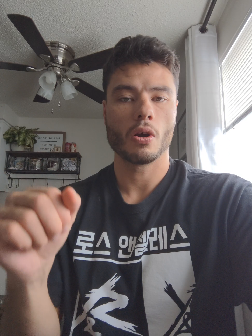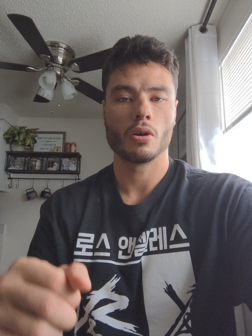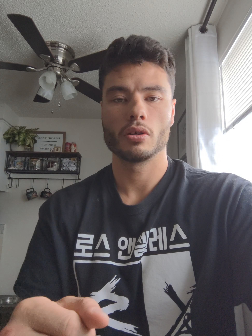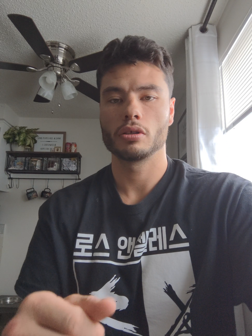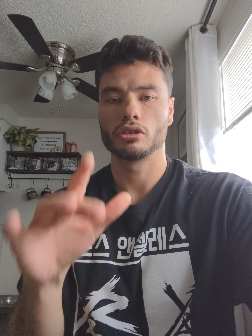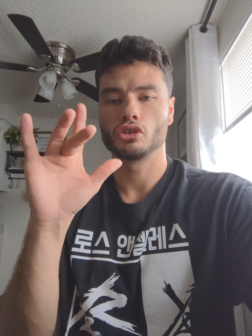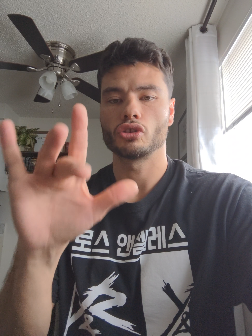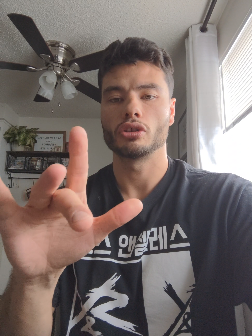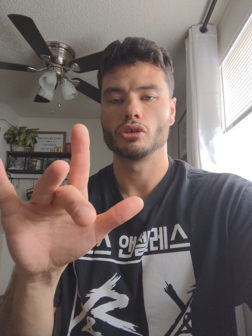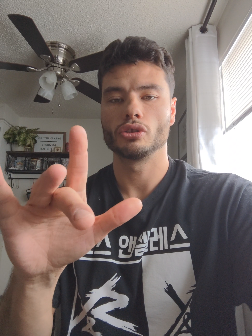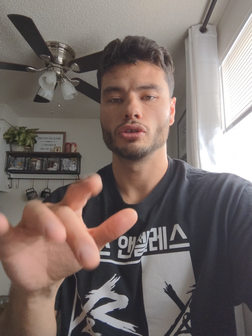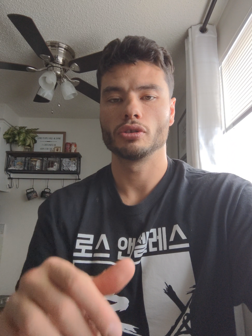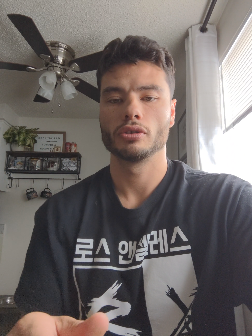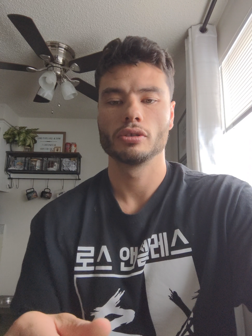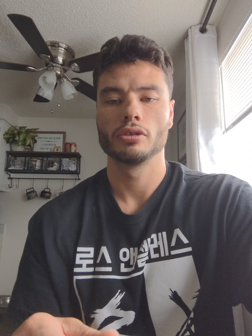touch